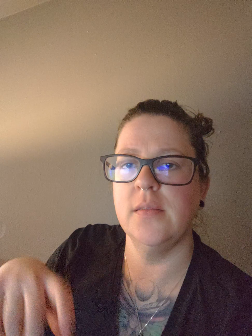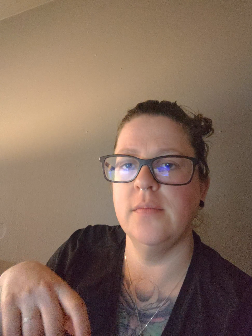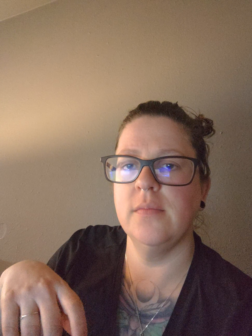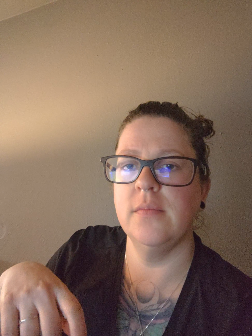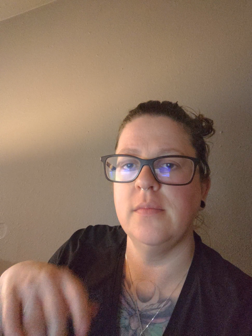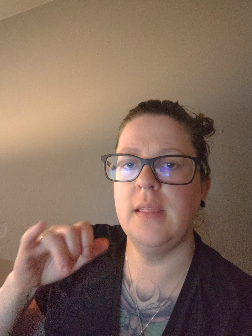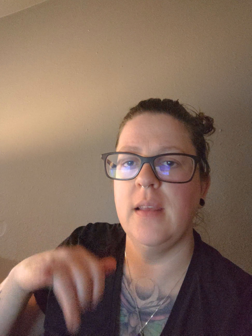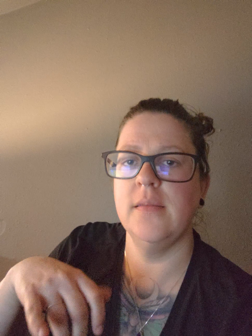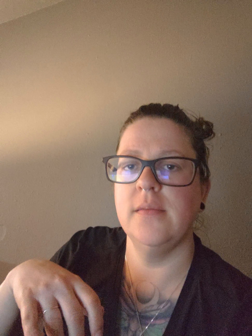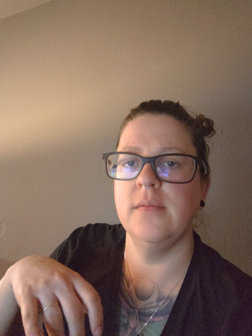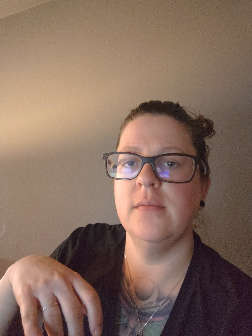that